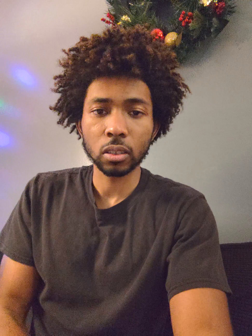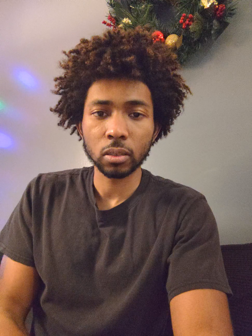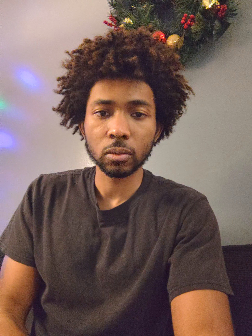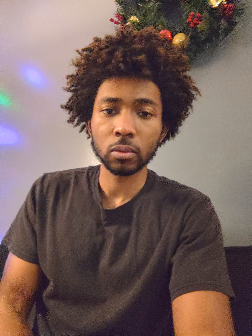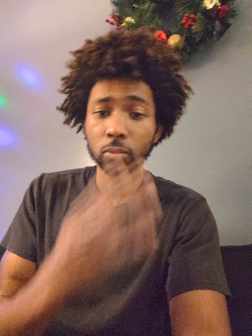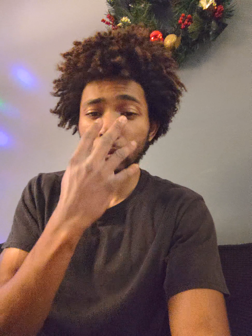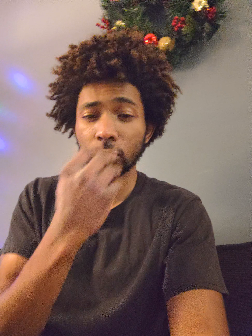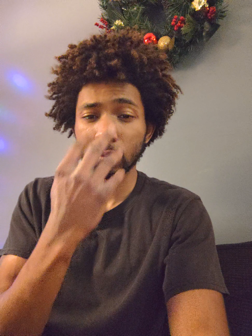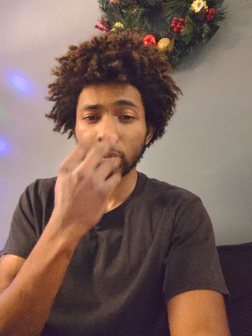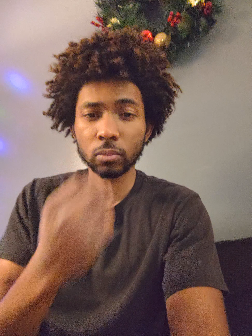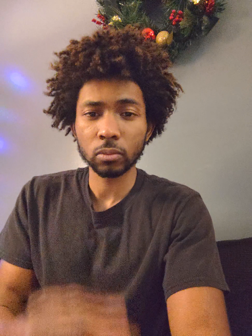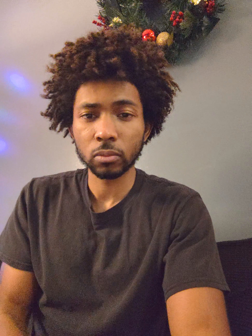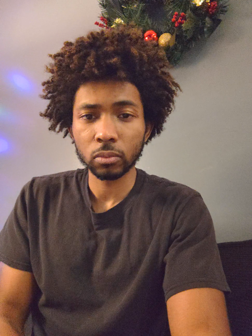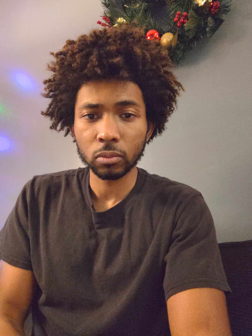wolf